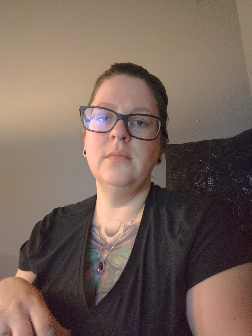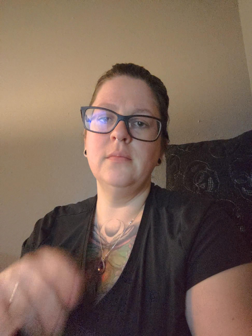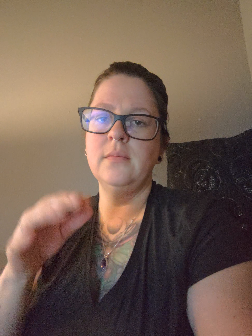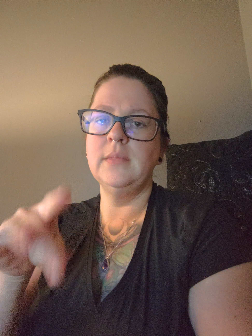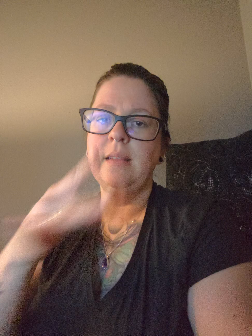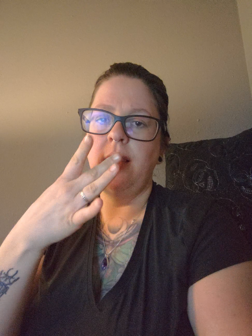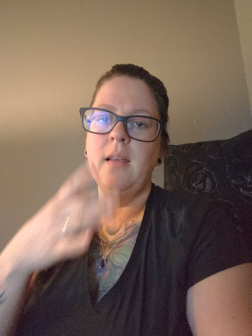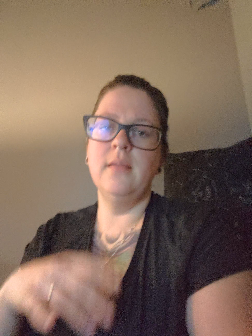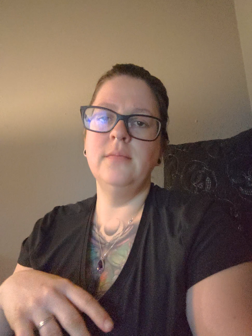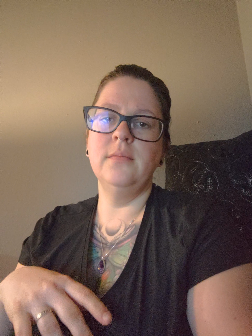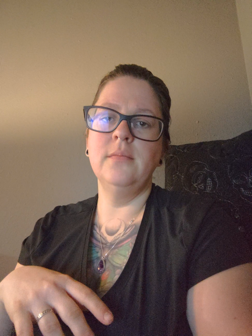snack